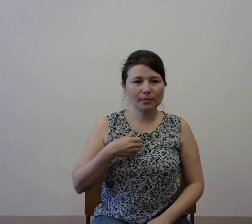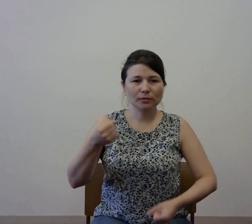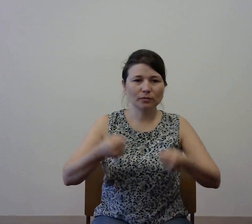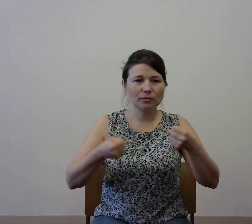avtomobil